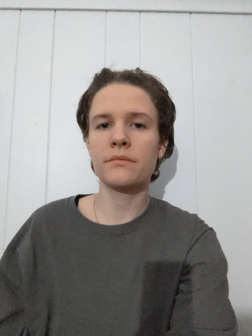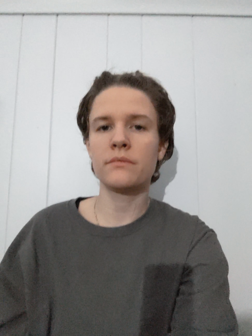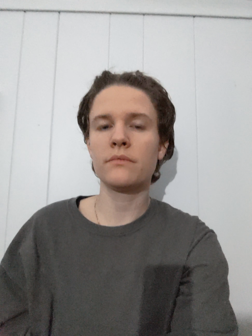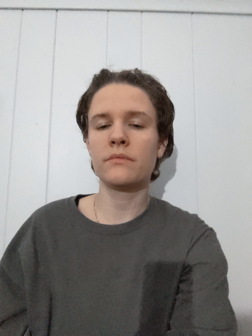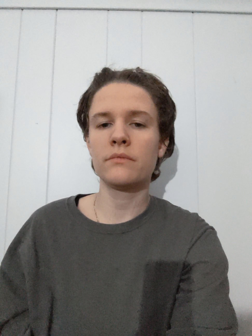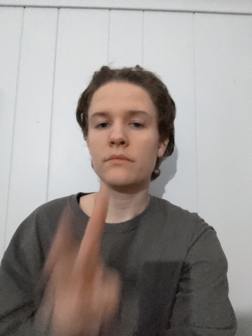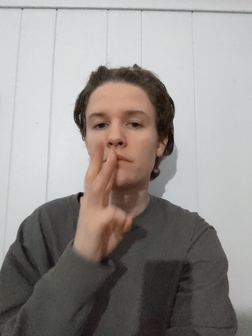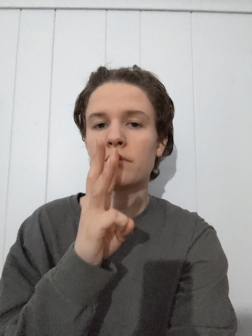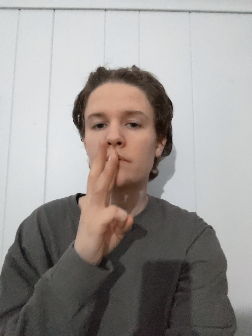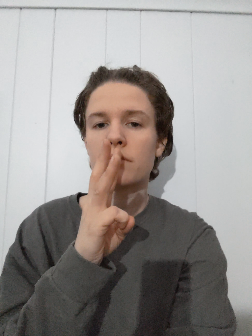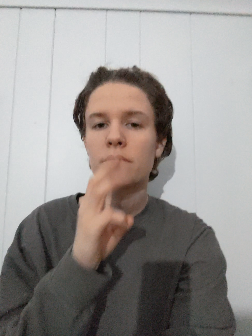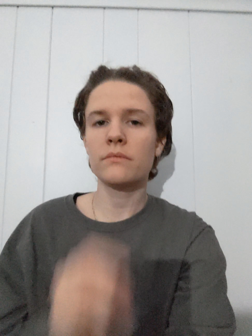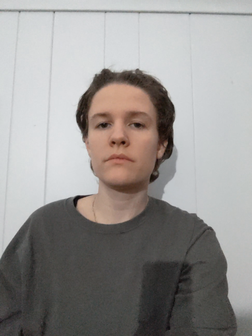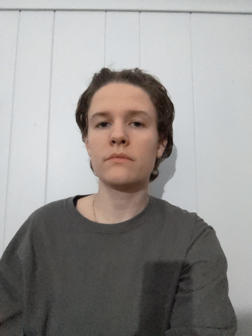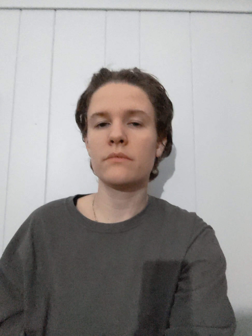water